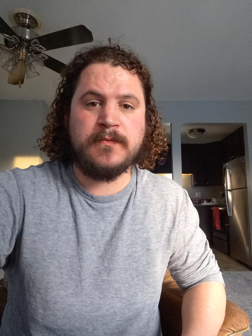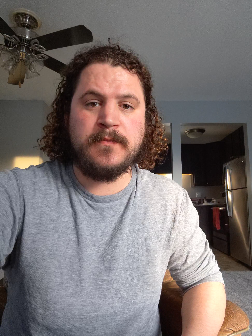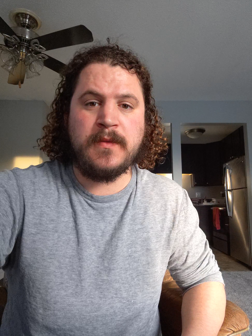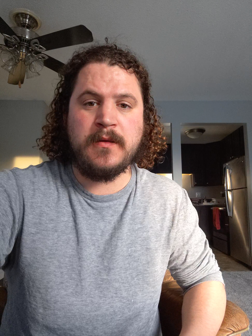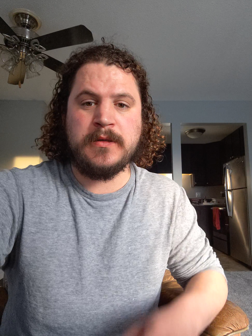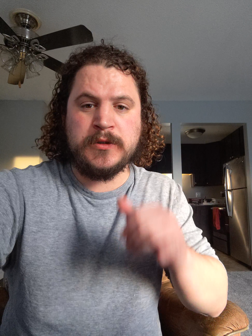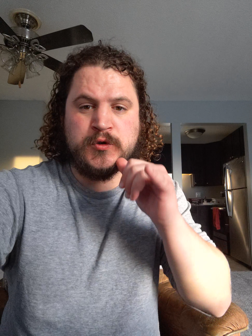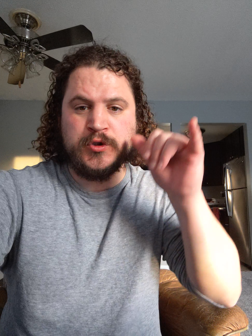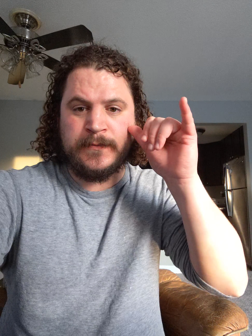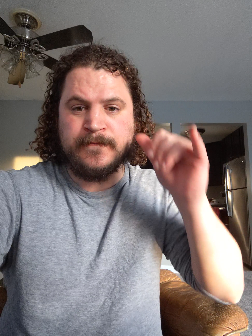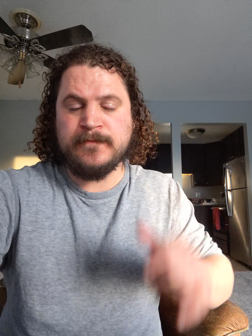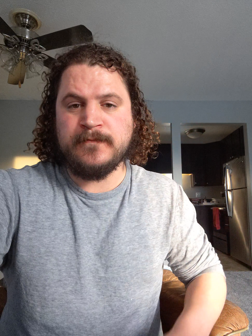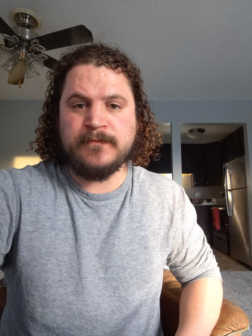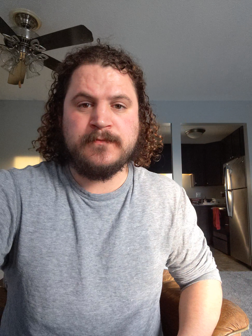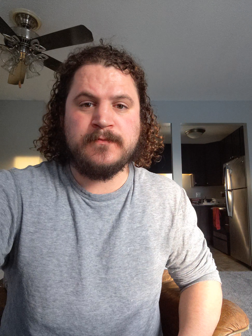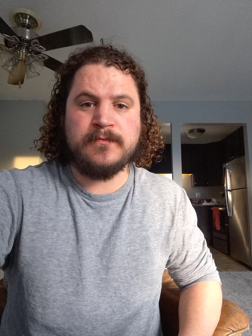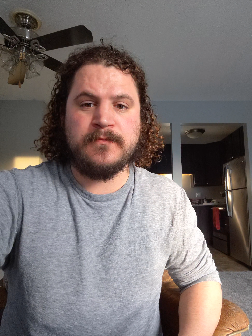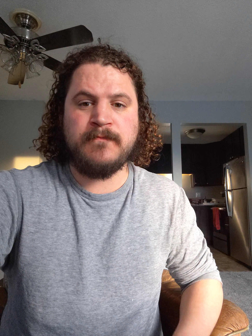yesterday